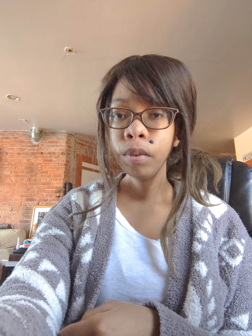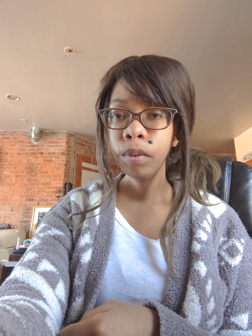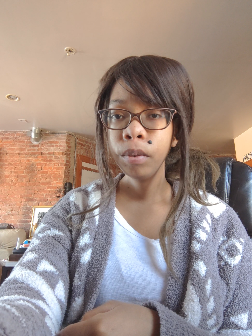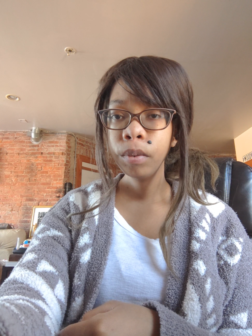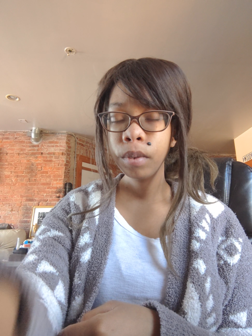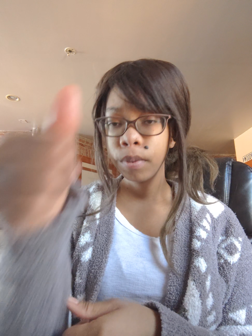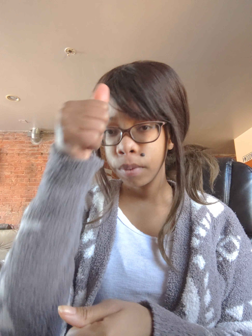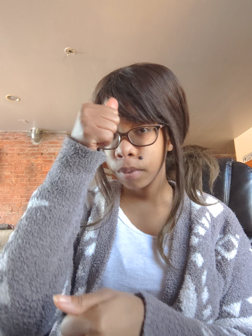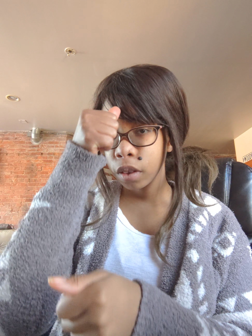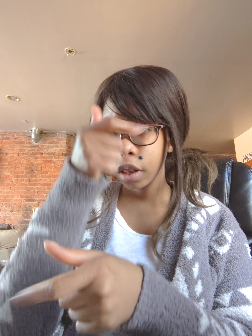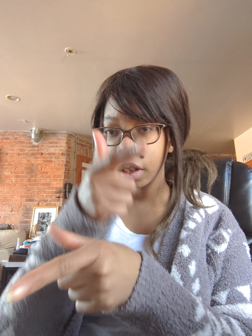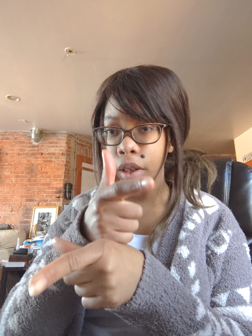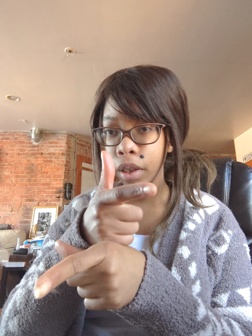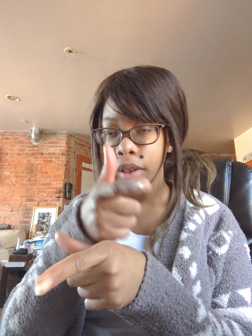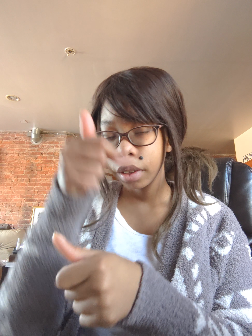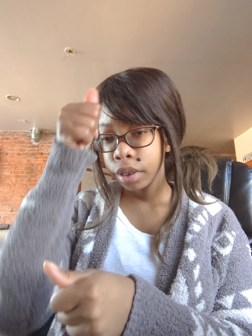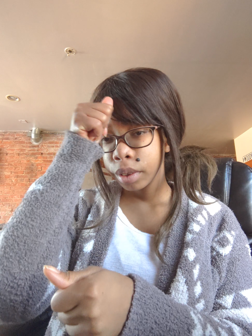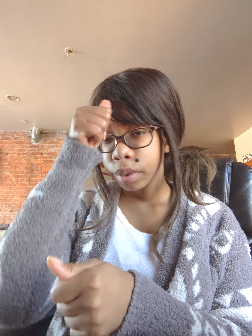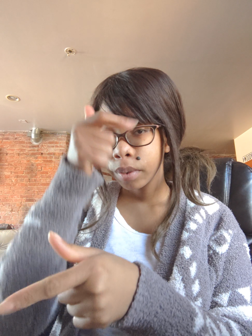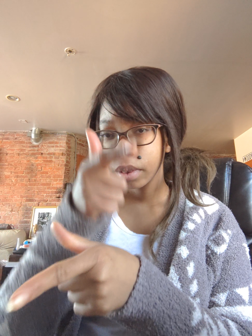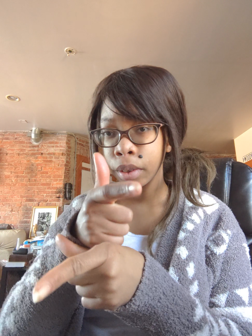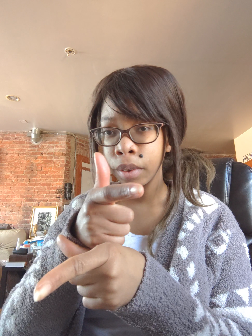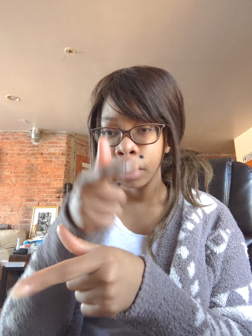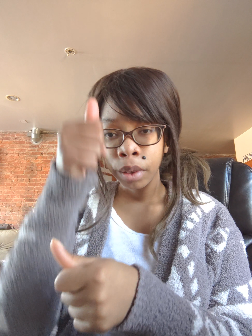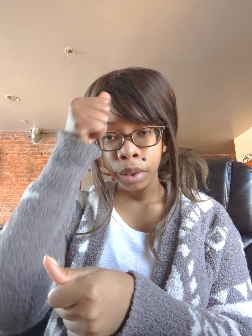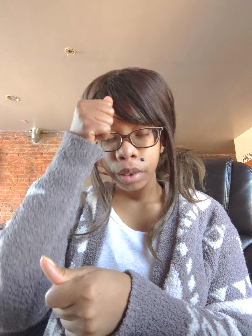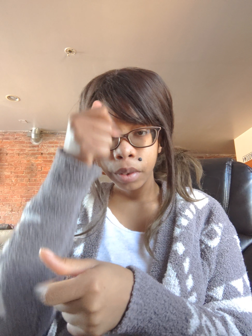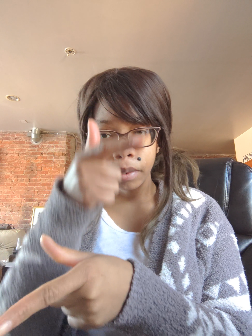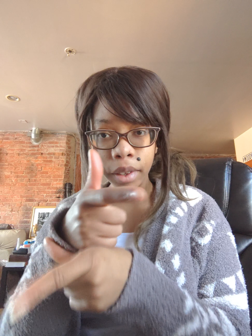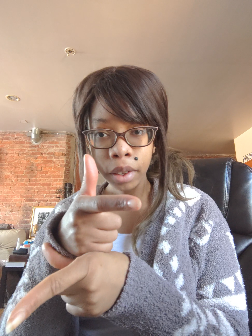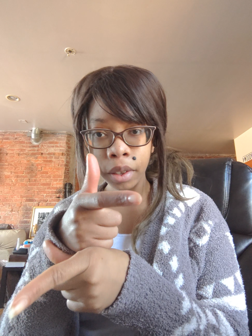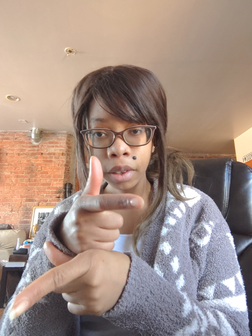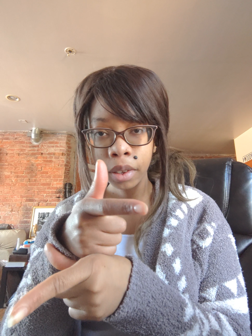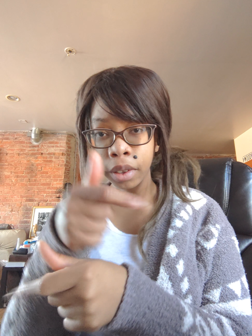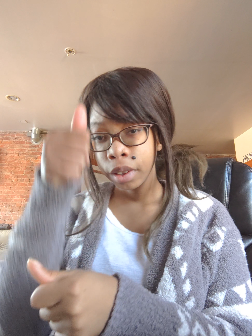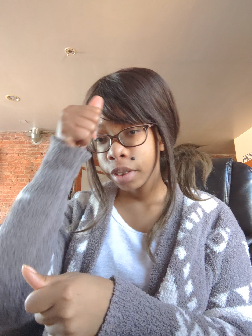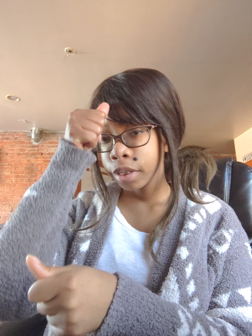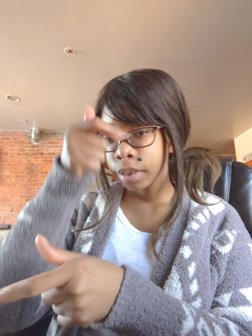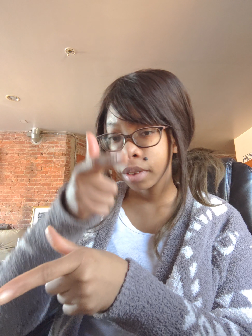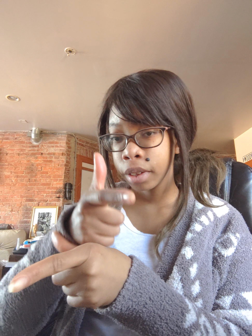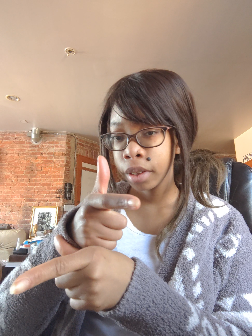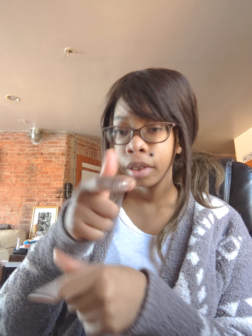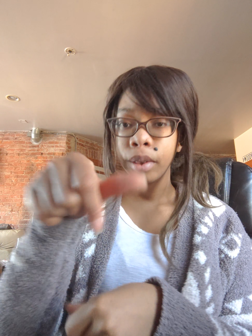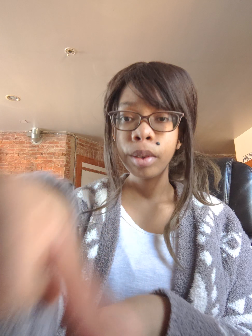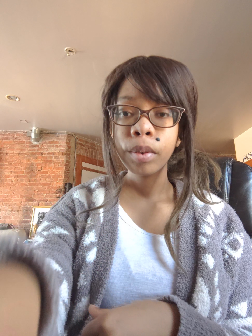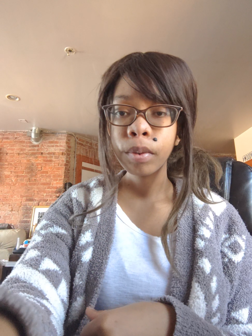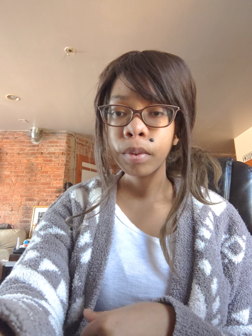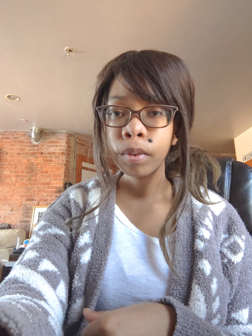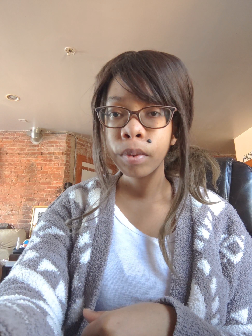brother